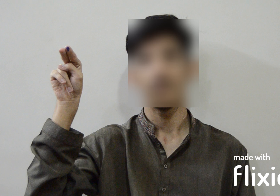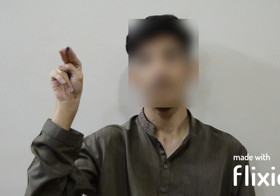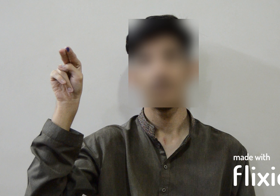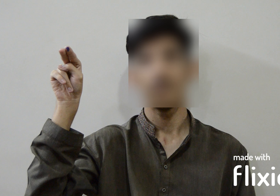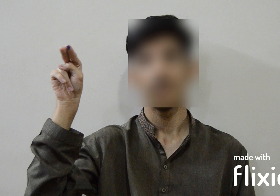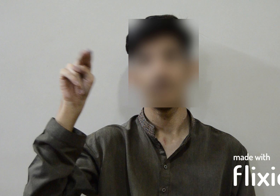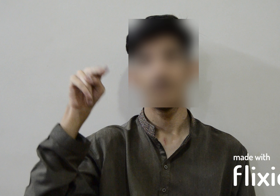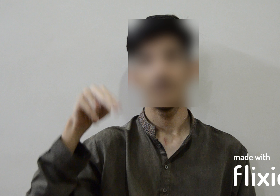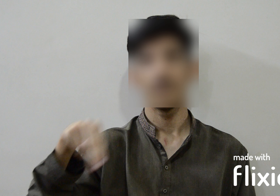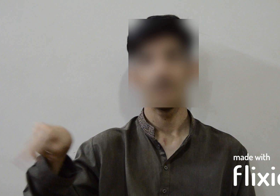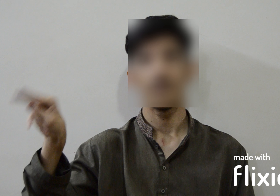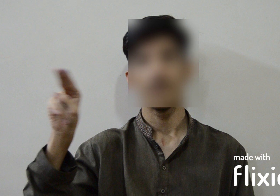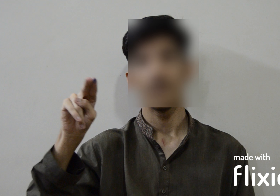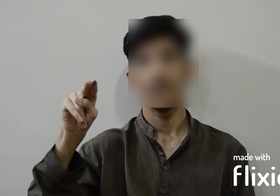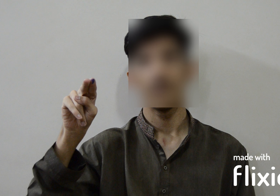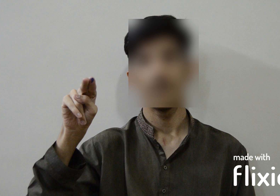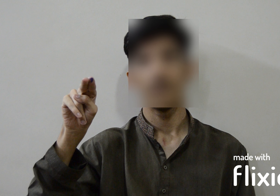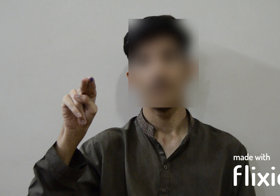ہ